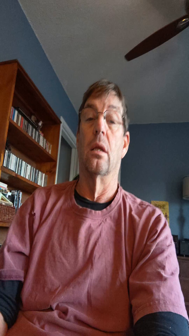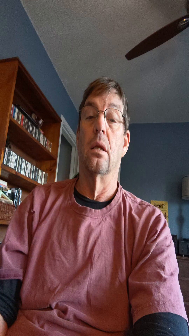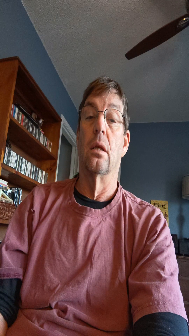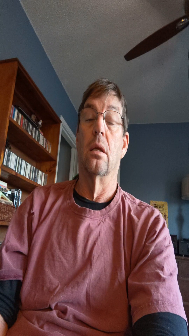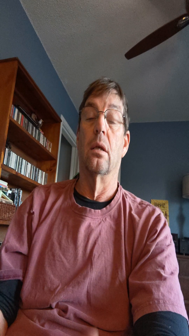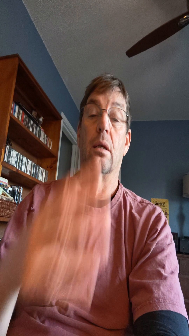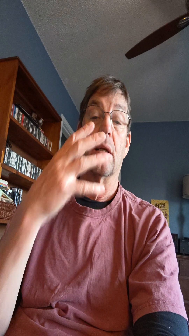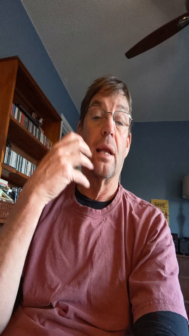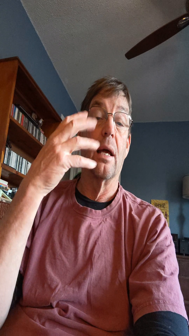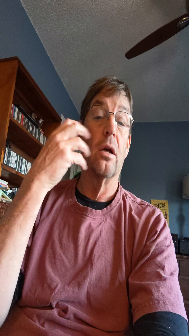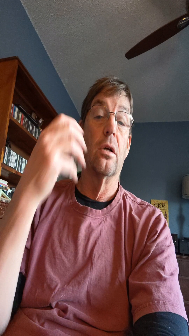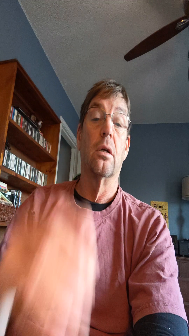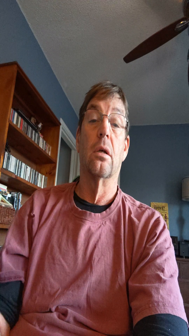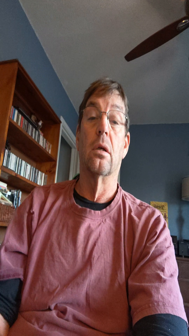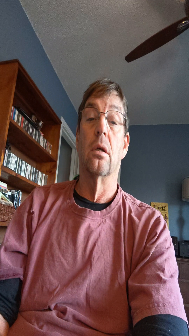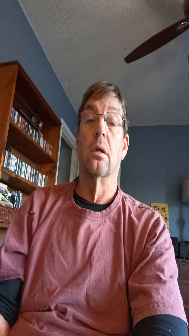tiger